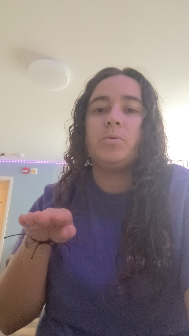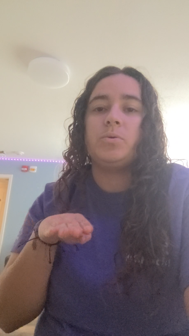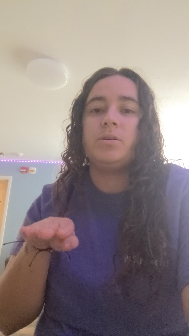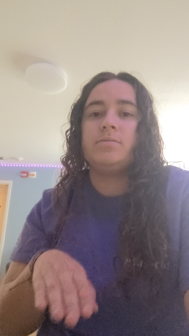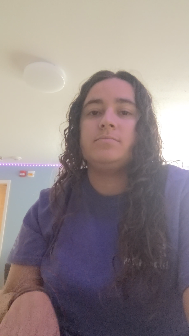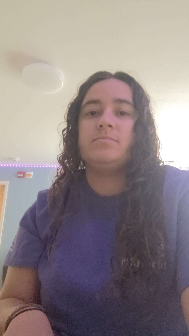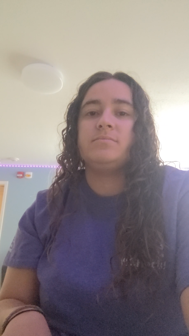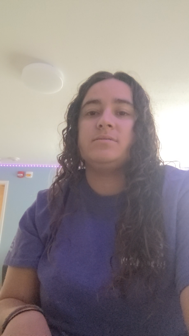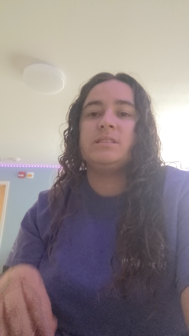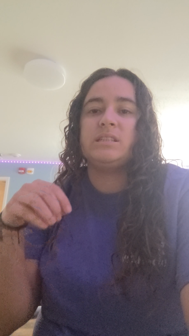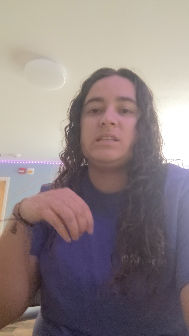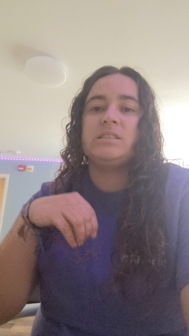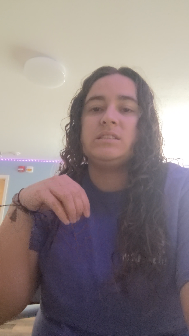inside